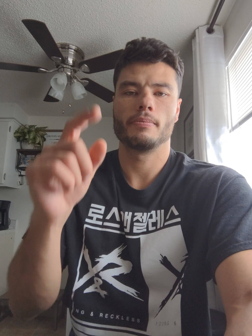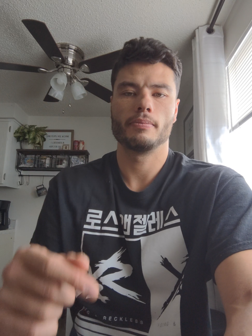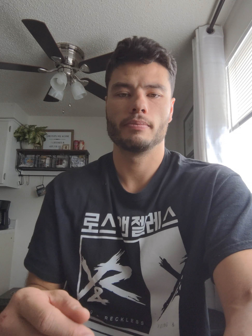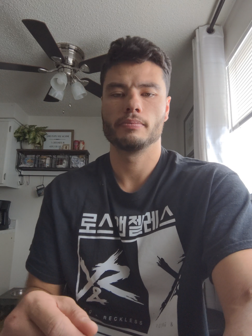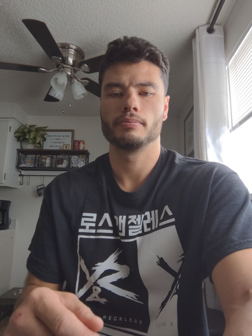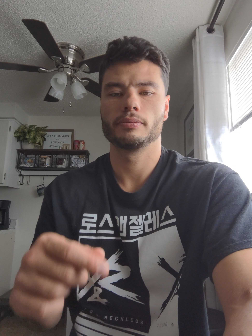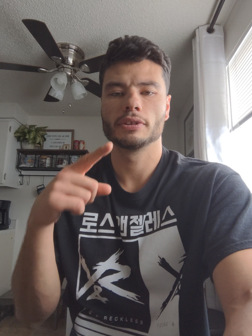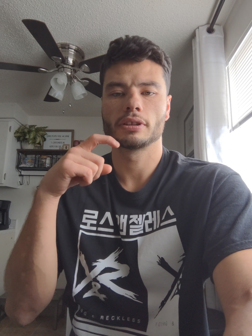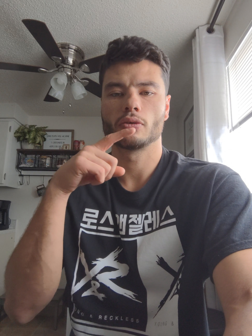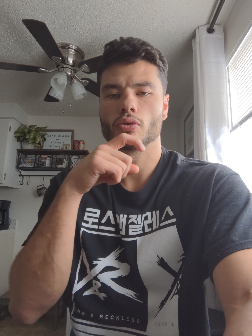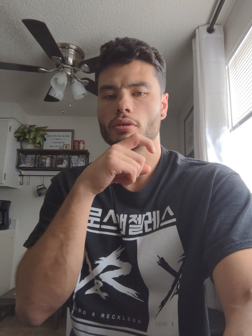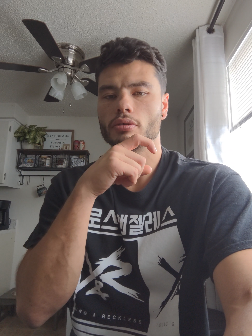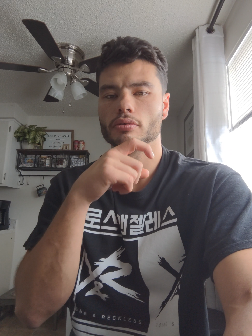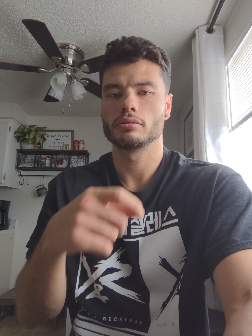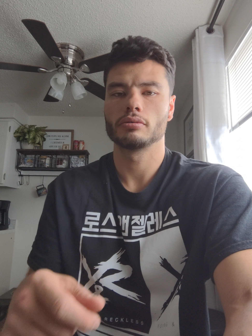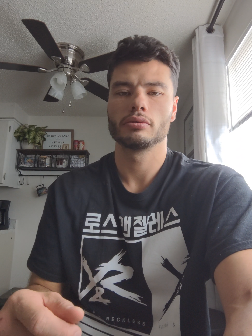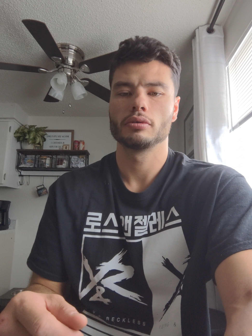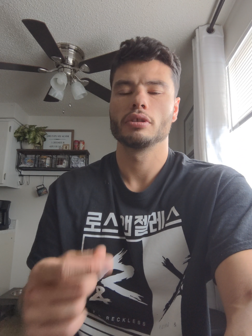cereal